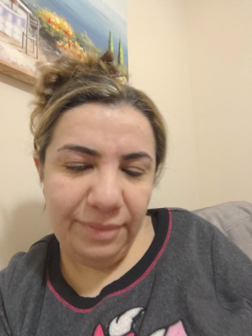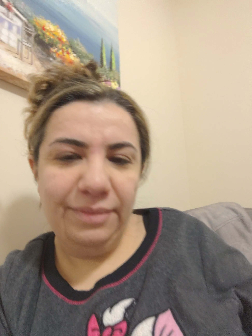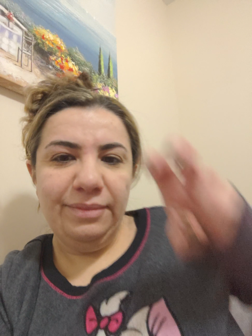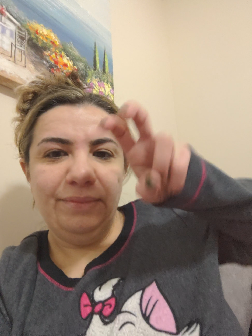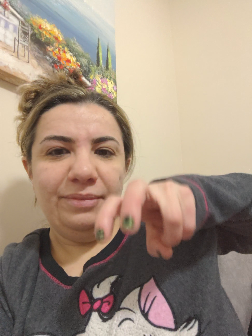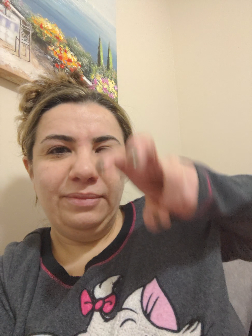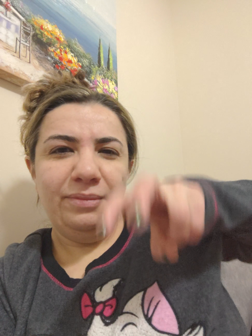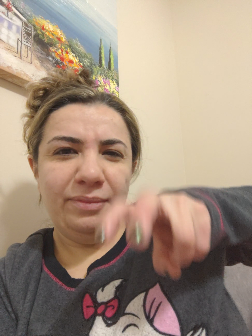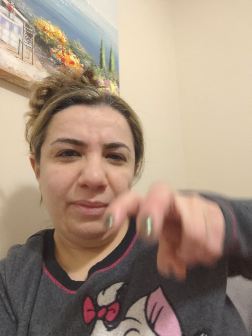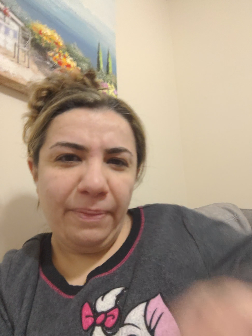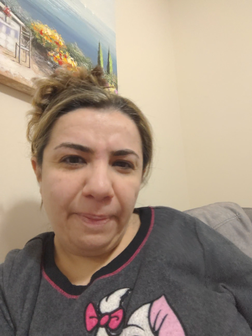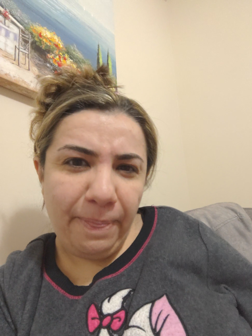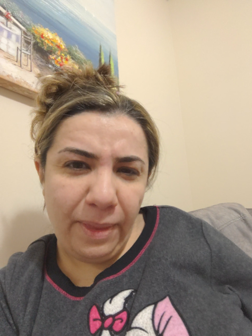chair